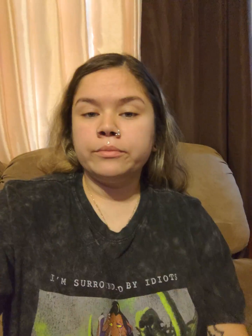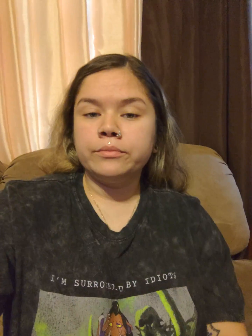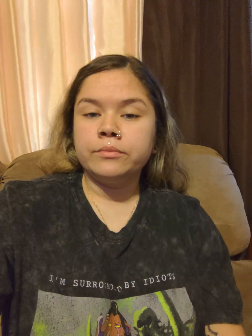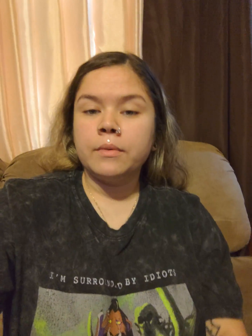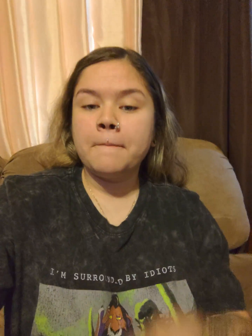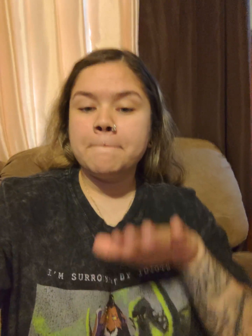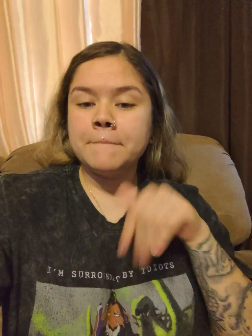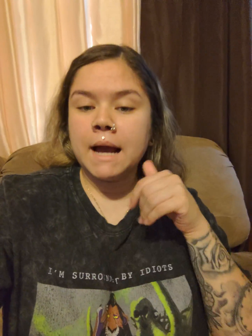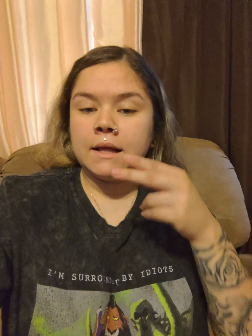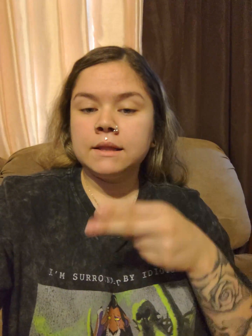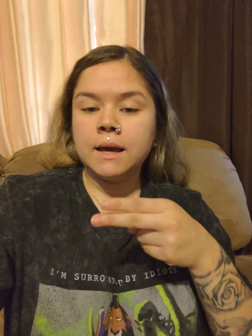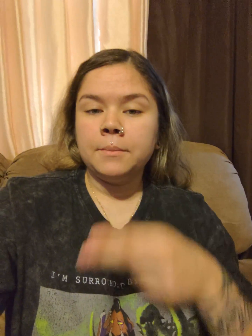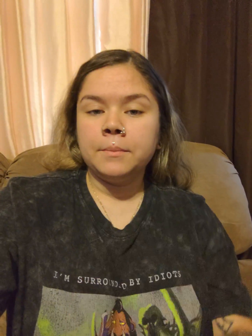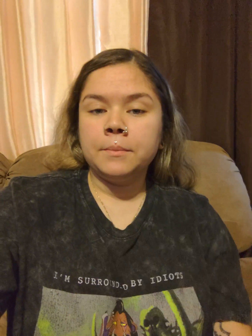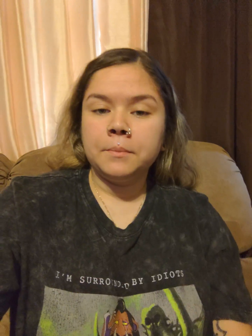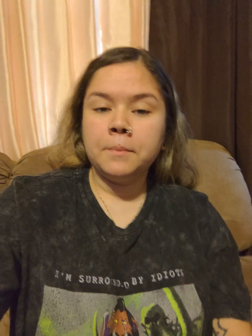pet's name